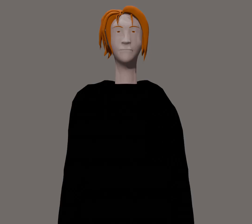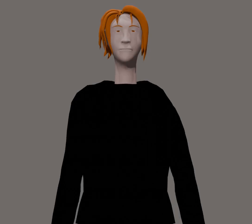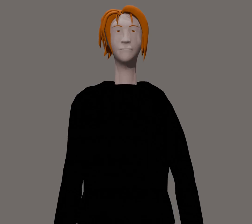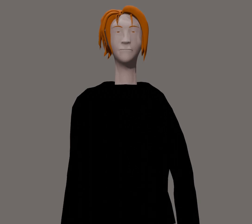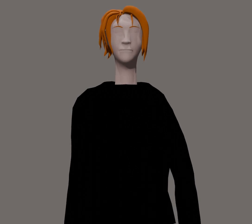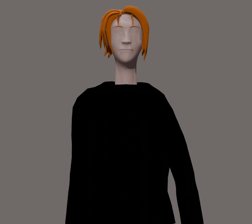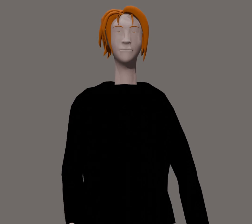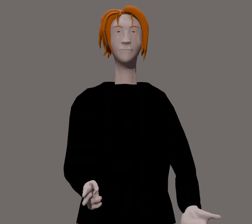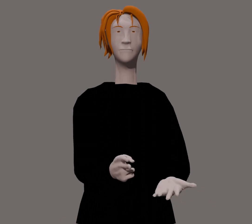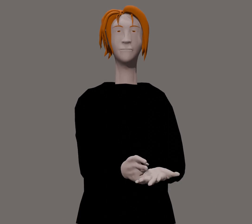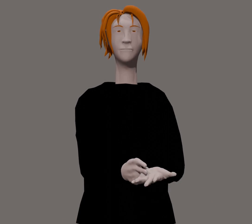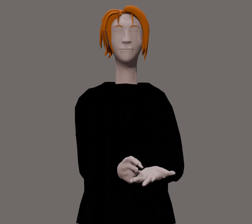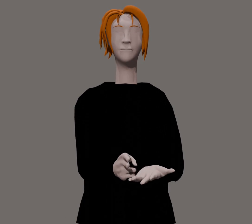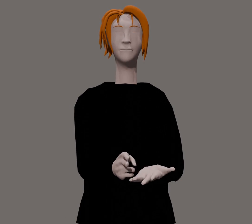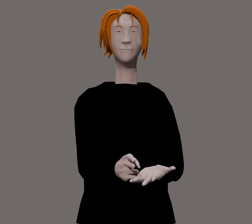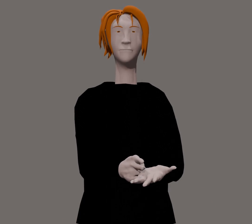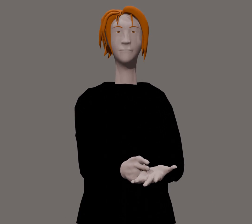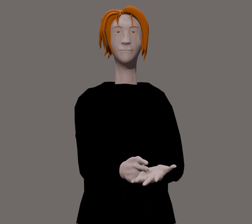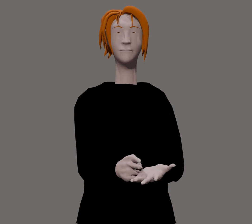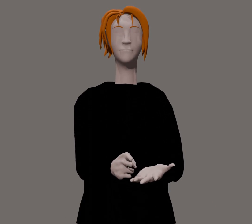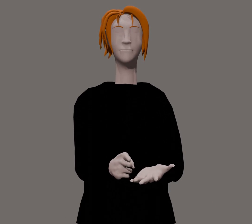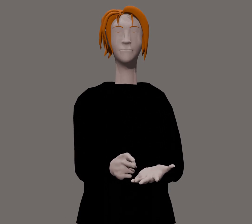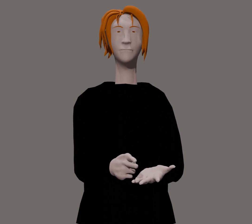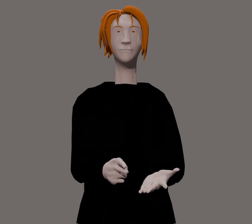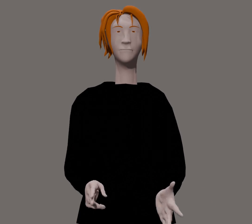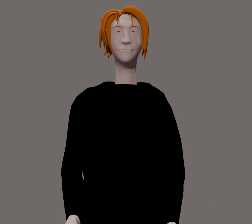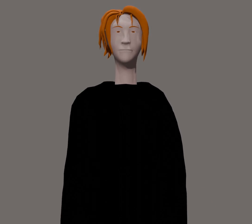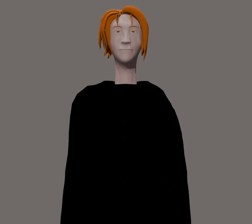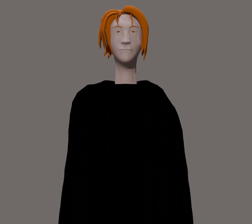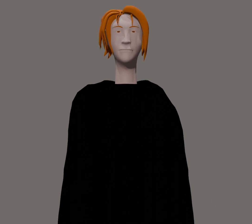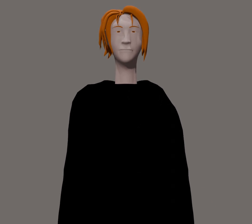Candid